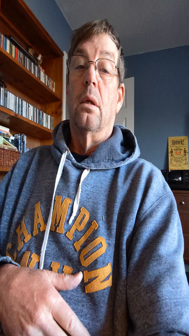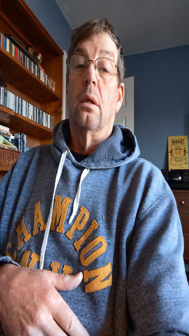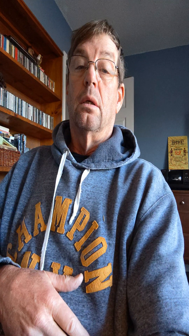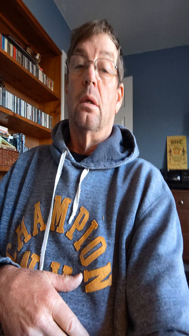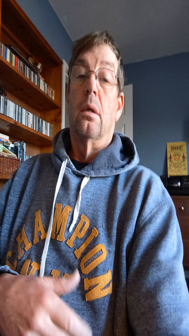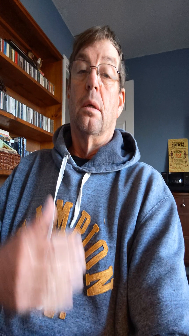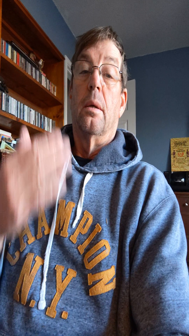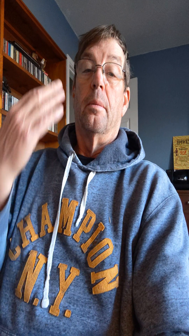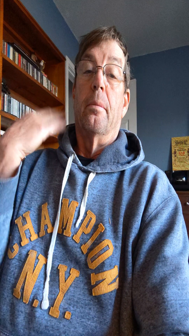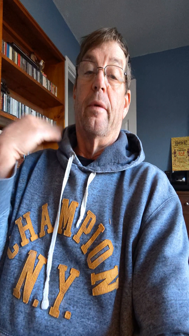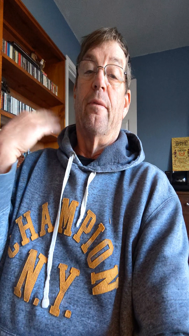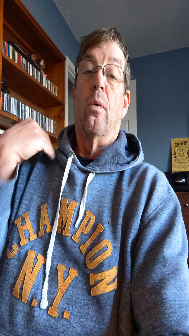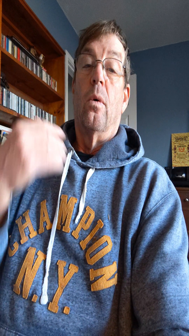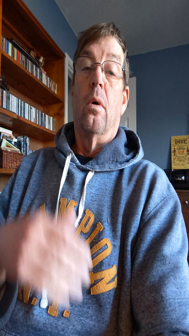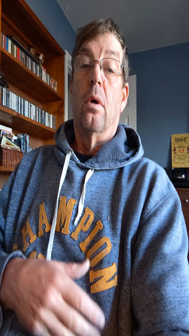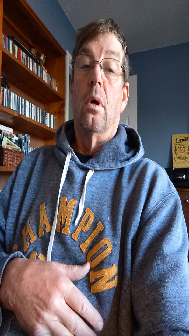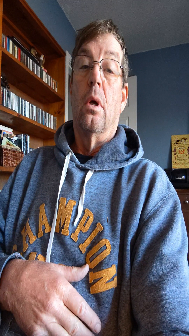before